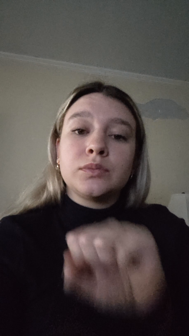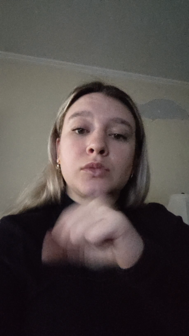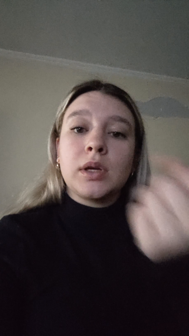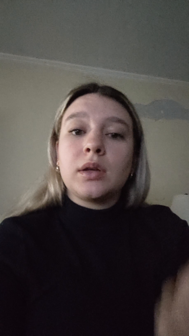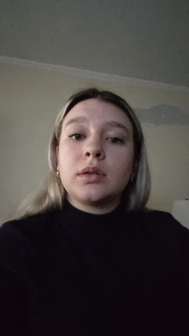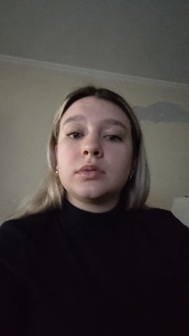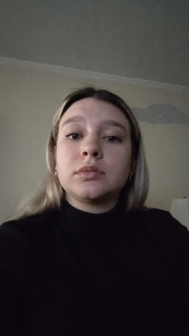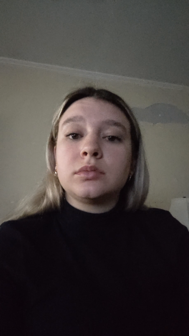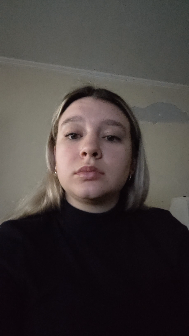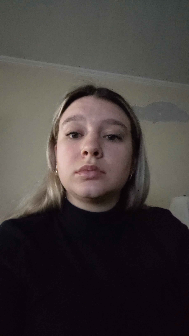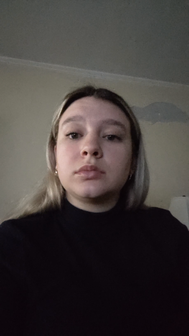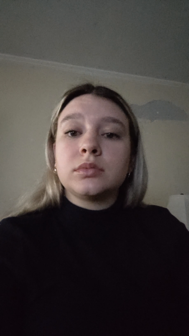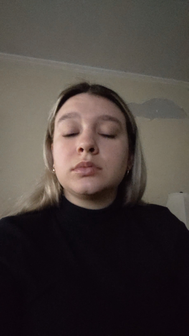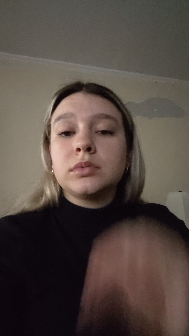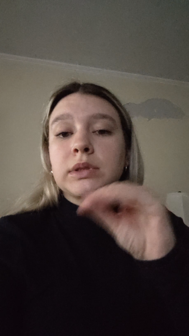inside